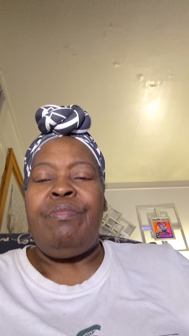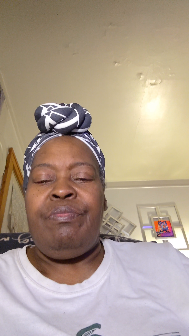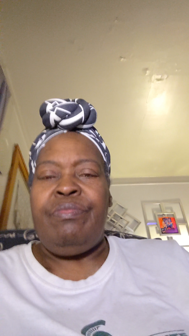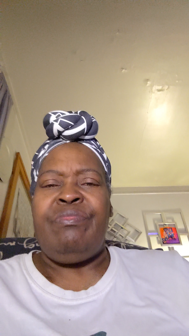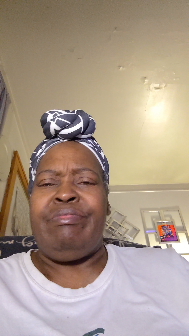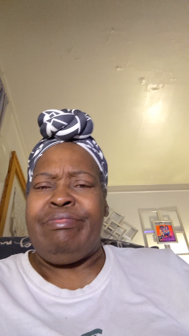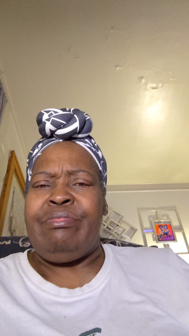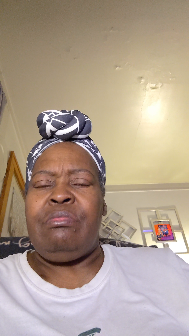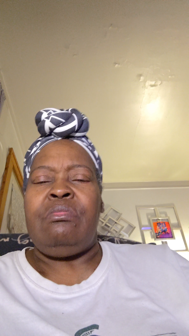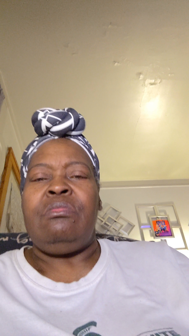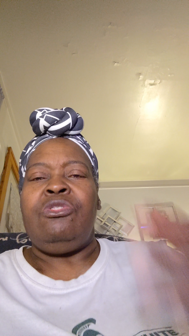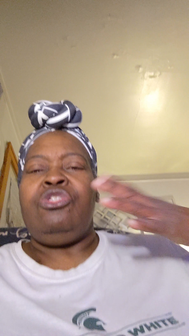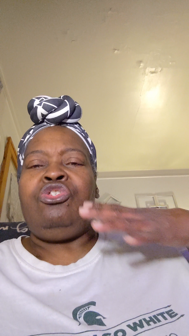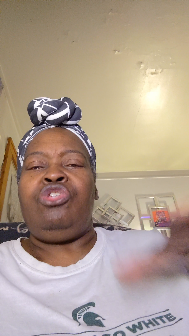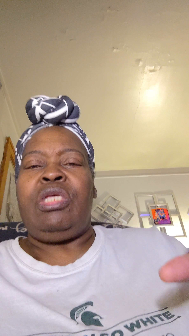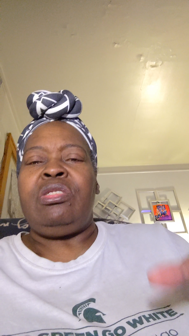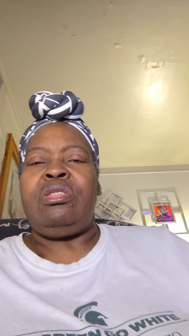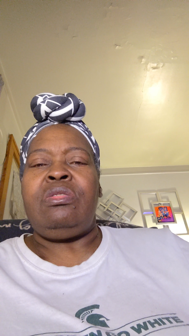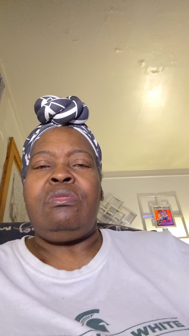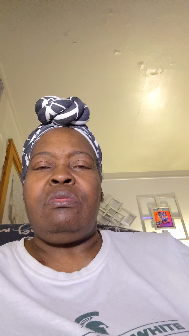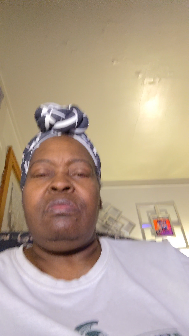dress